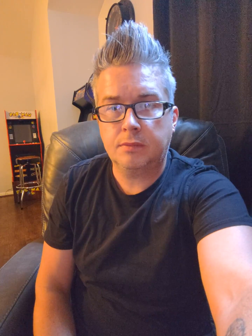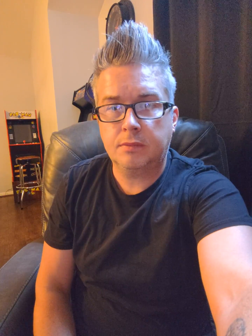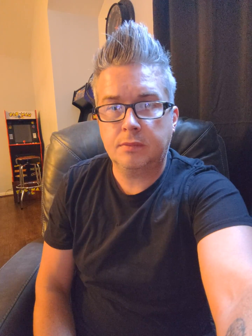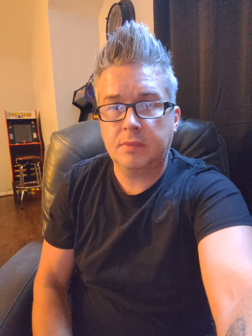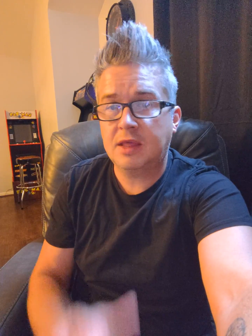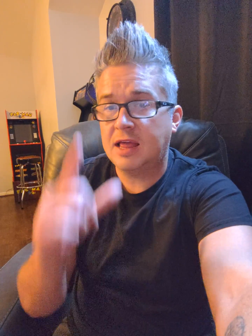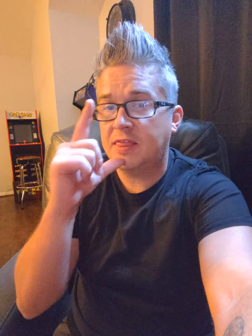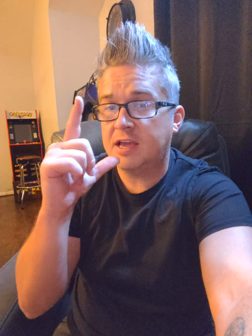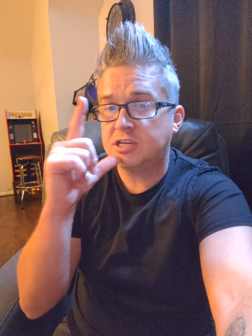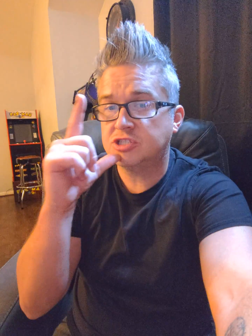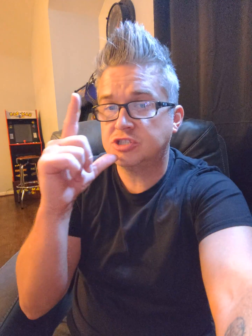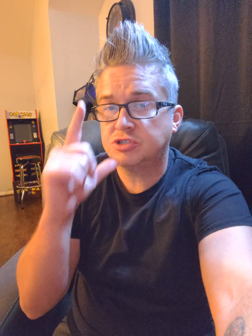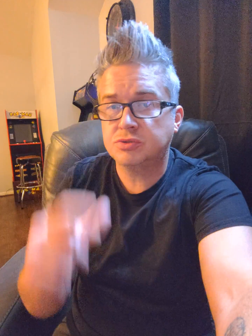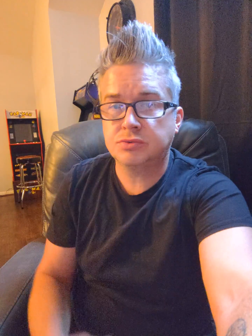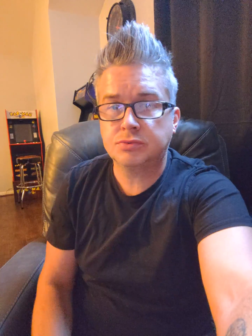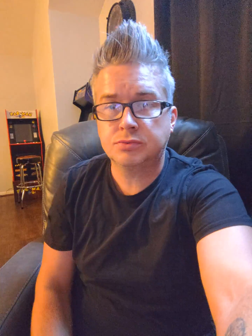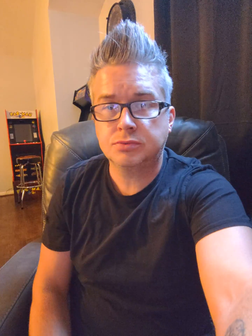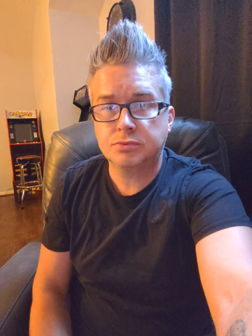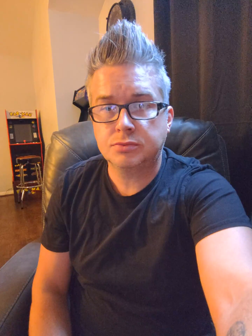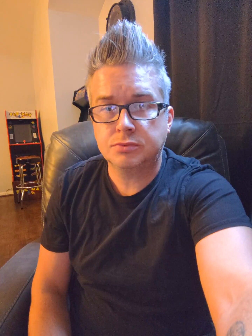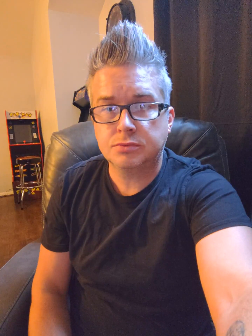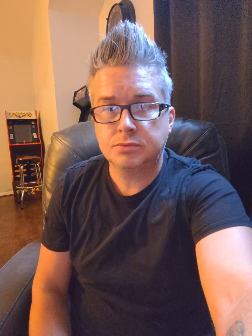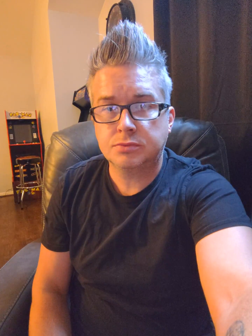lunch